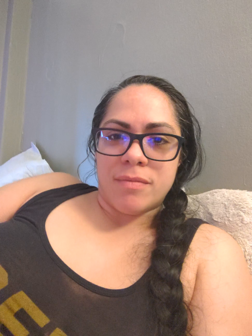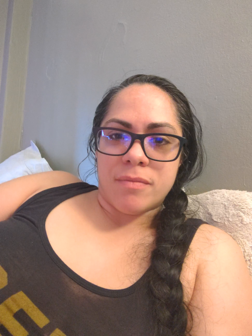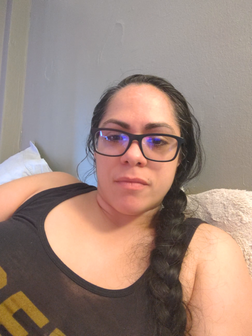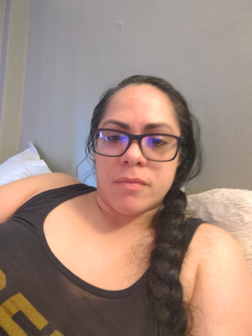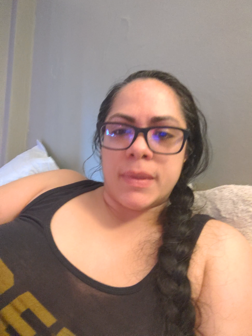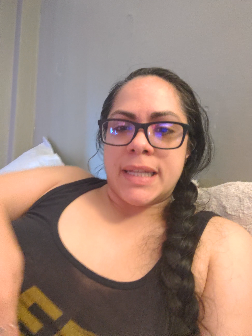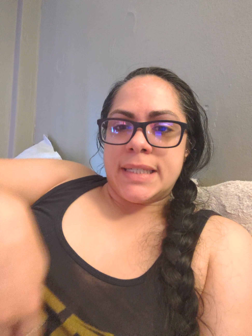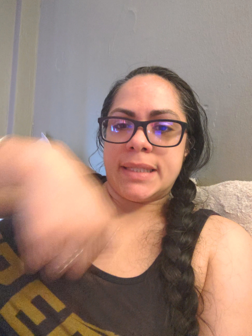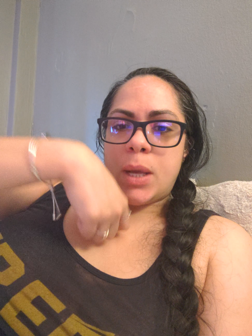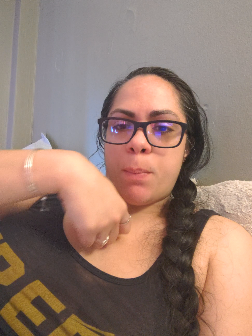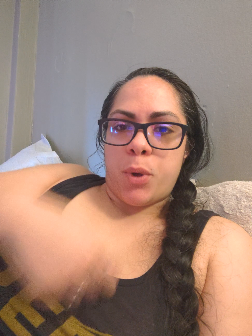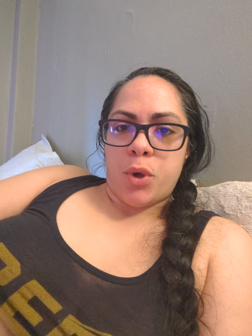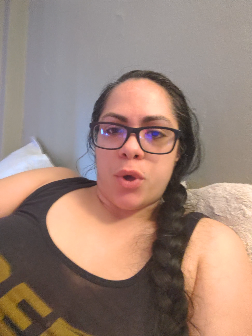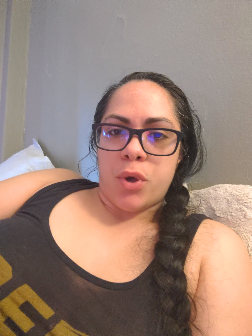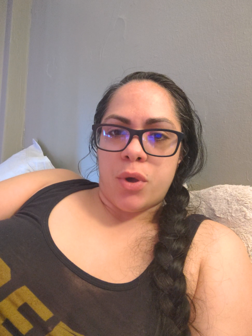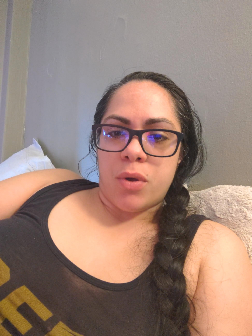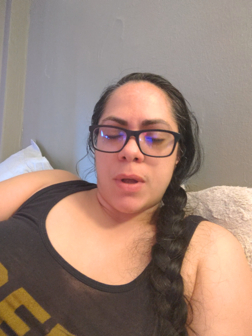zipper